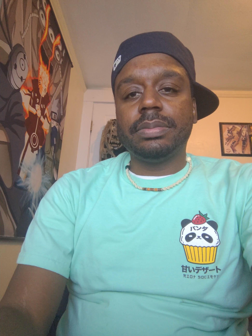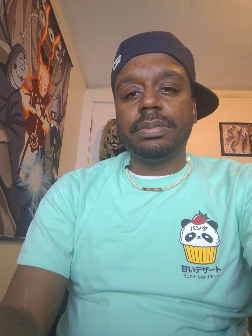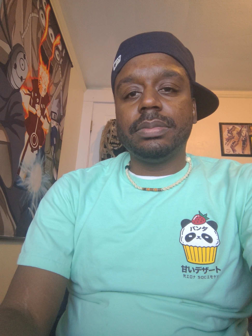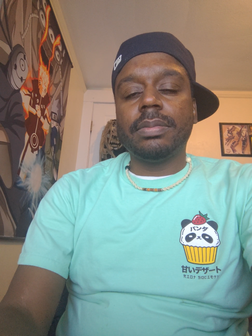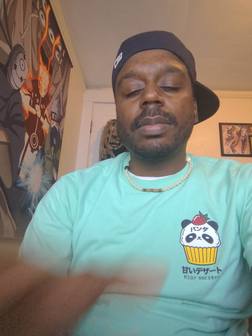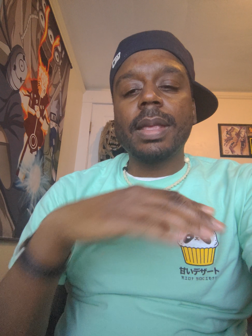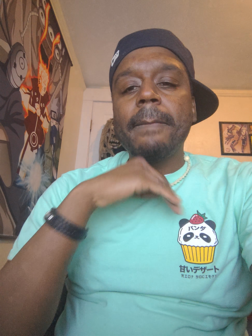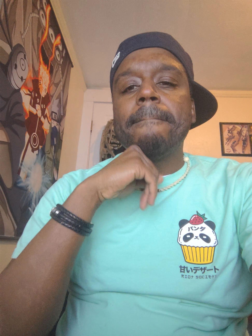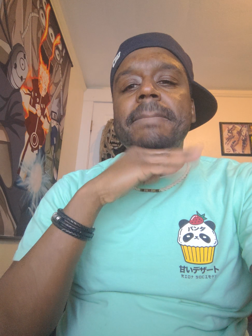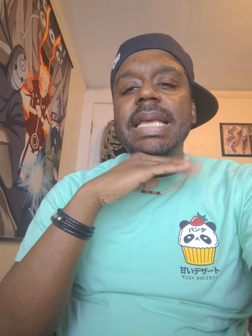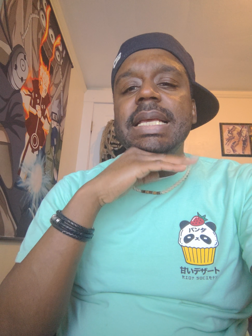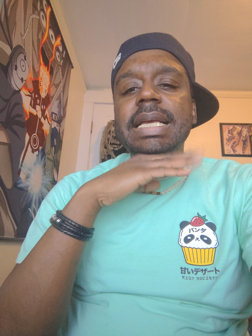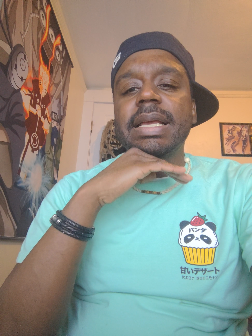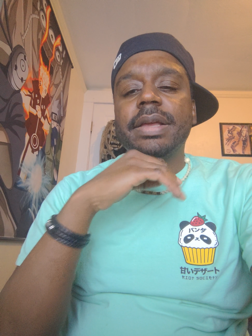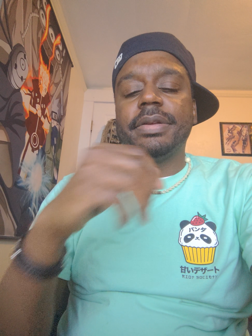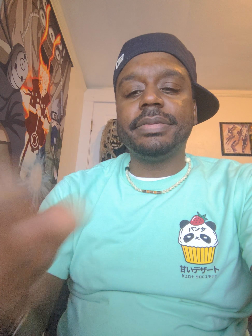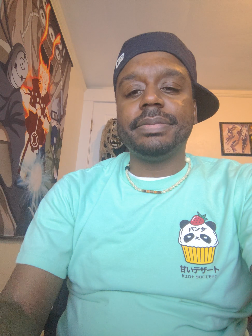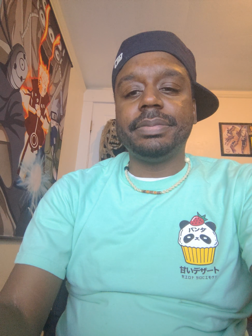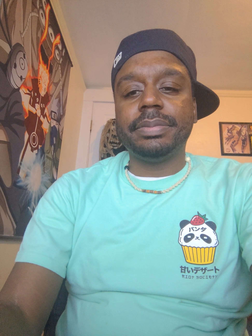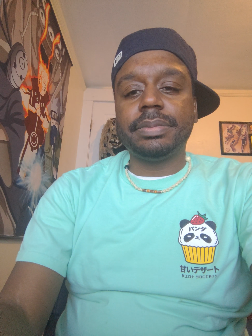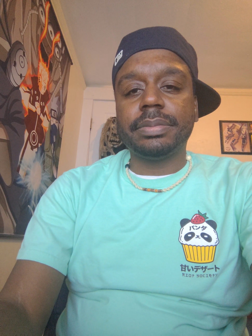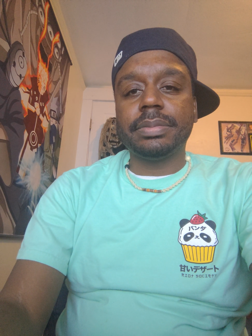pig